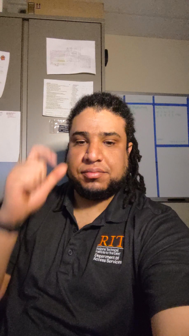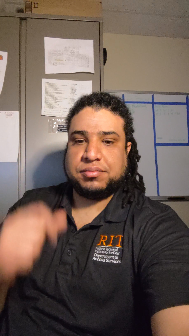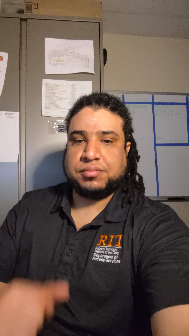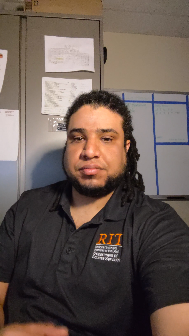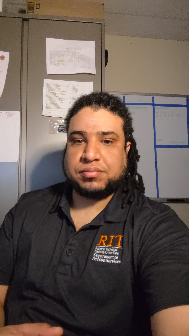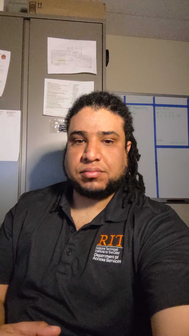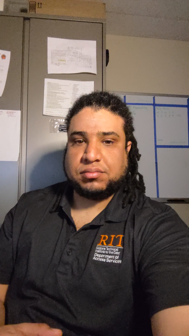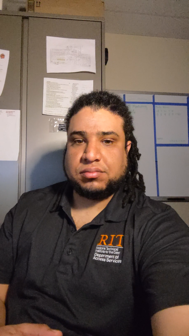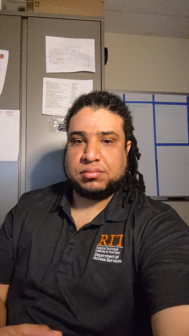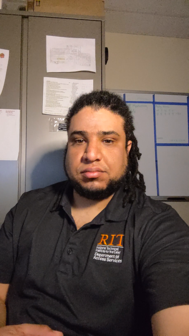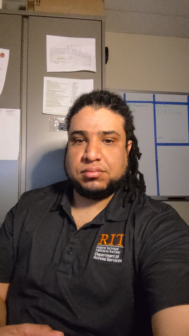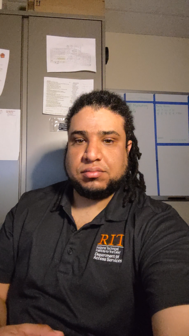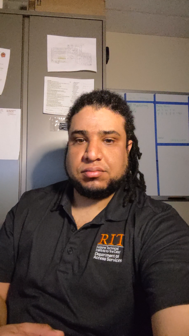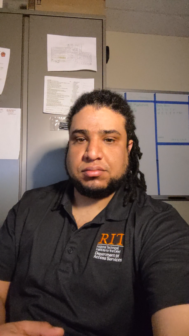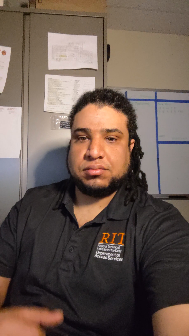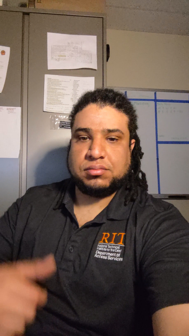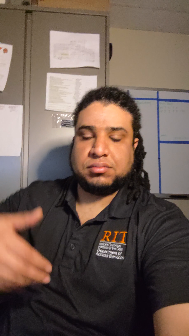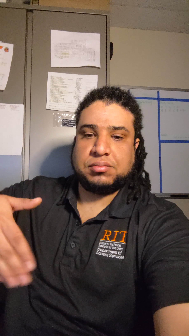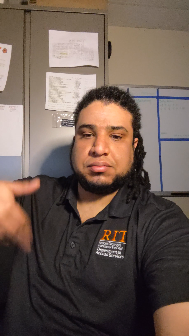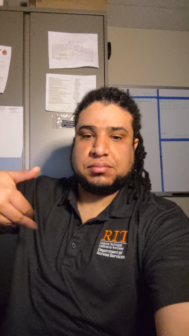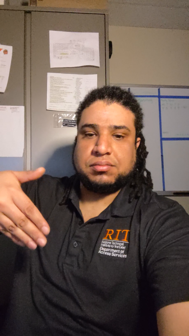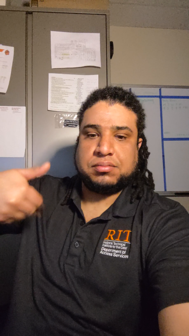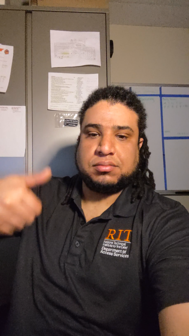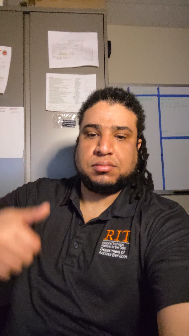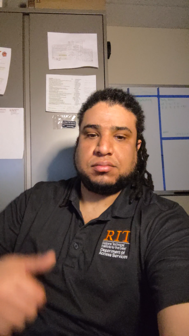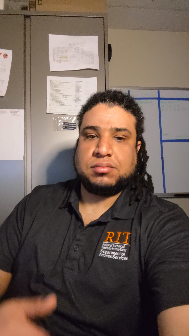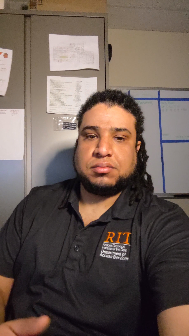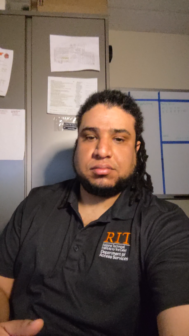pants